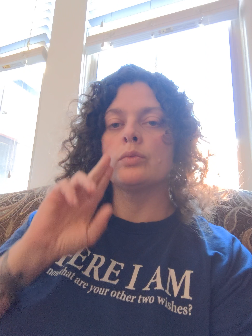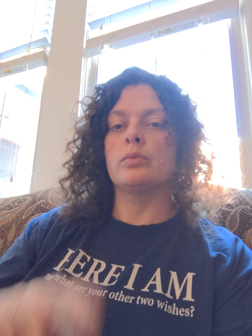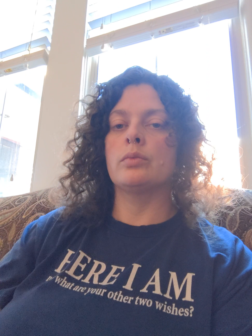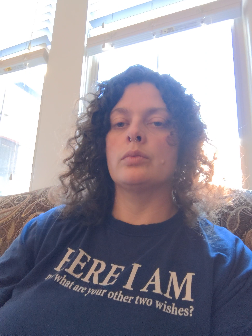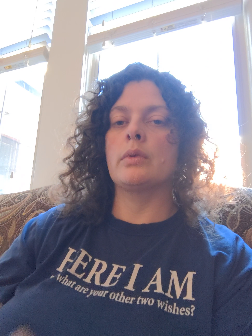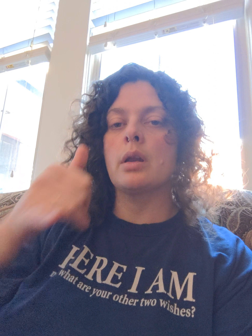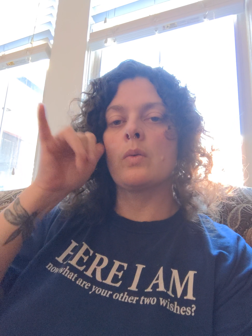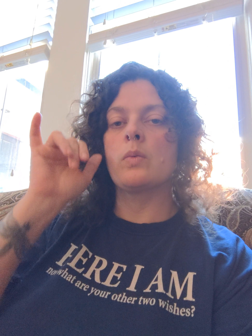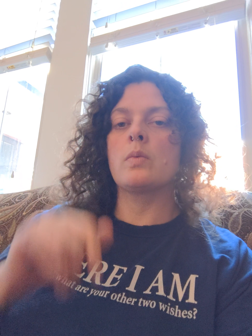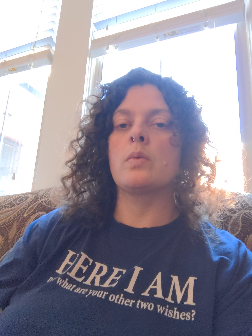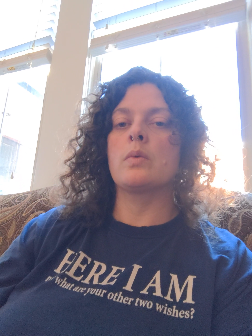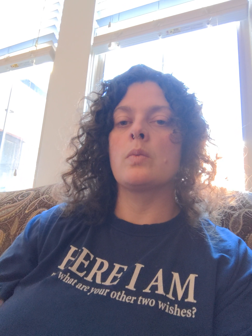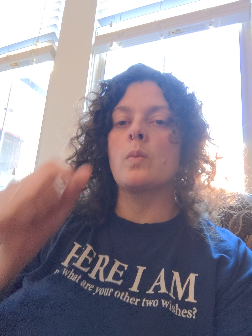cow